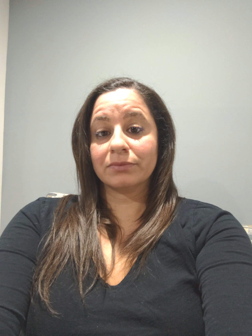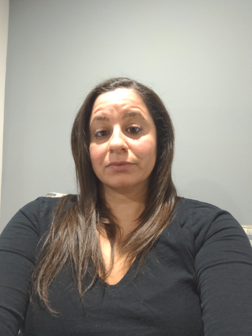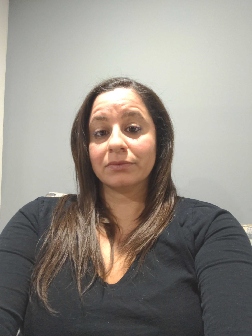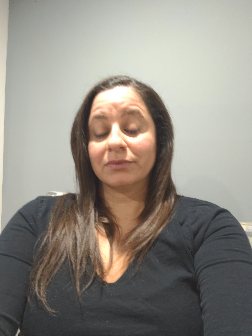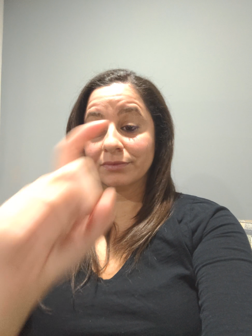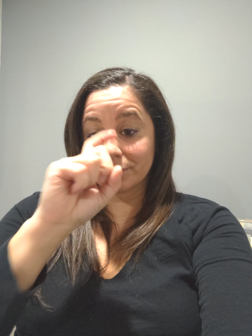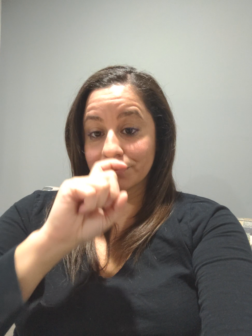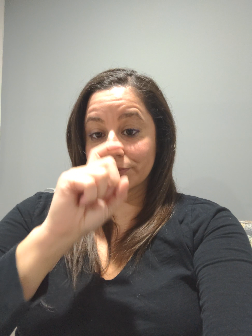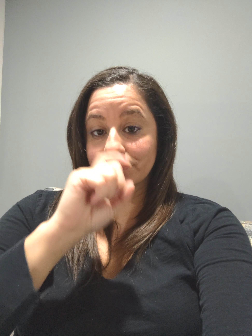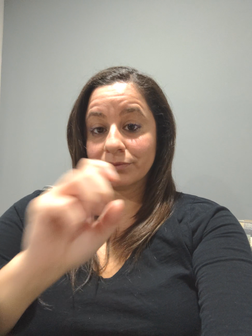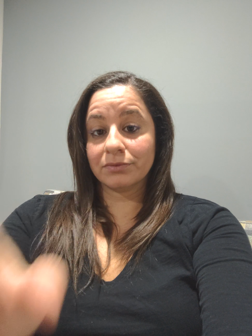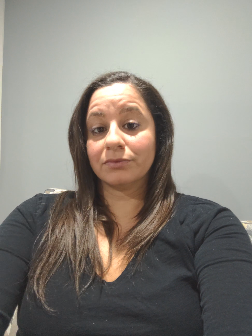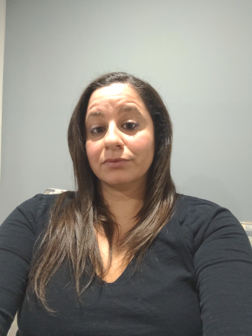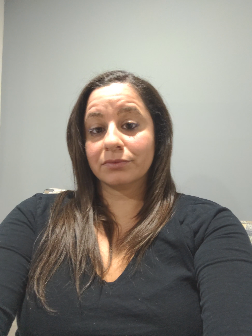doll